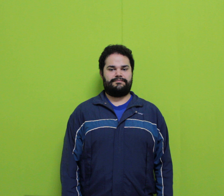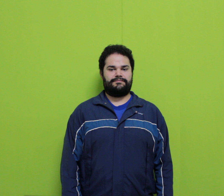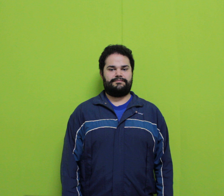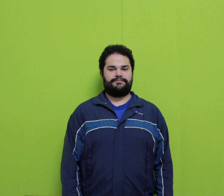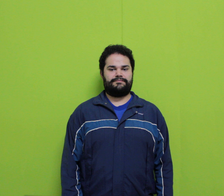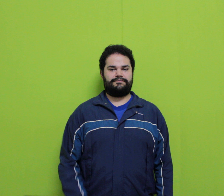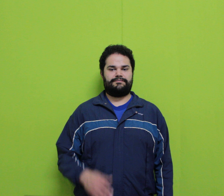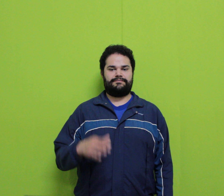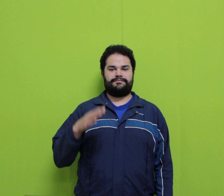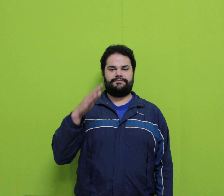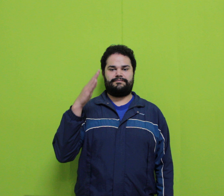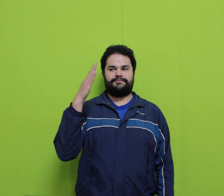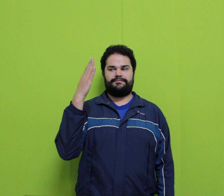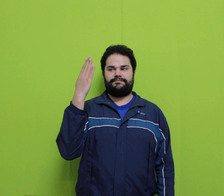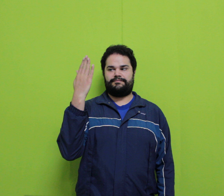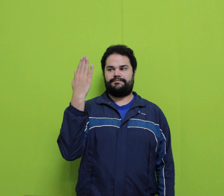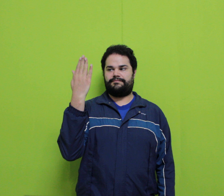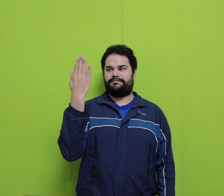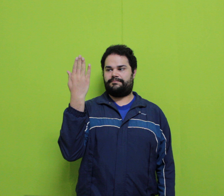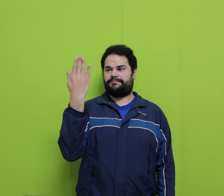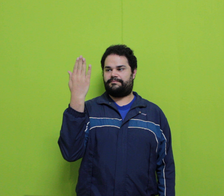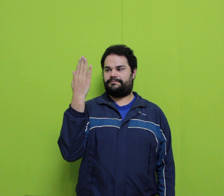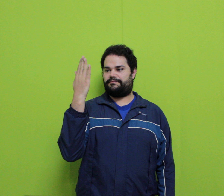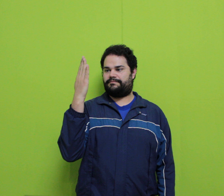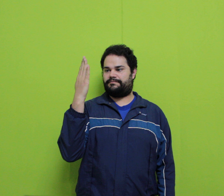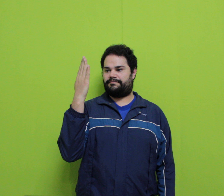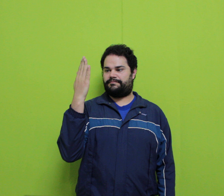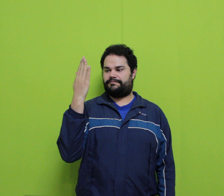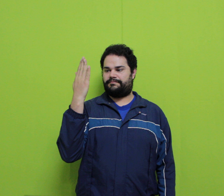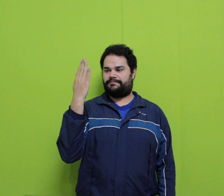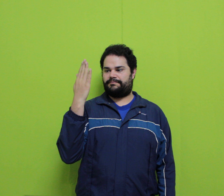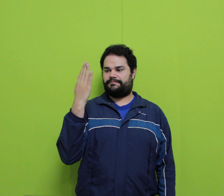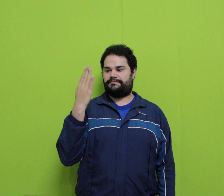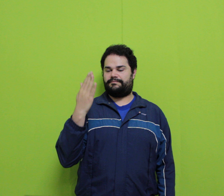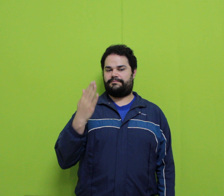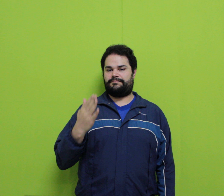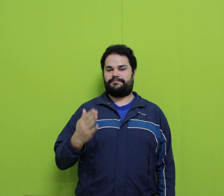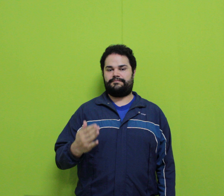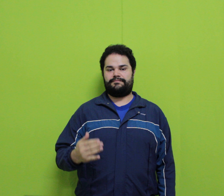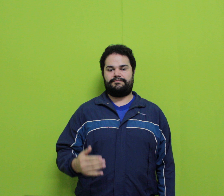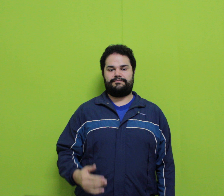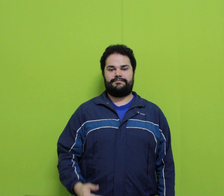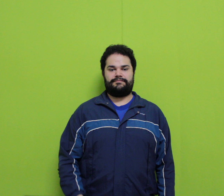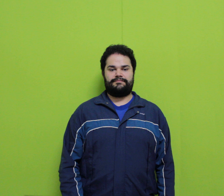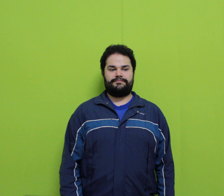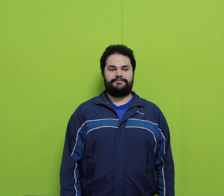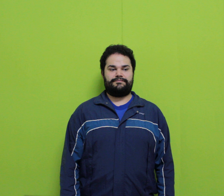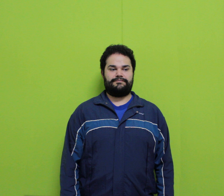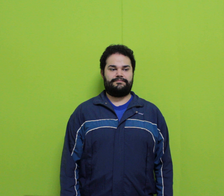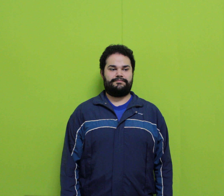espelho